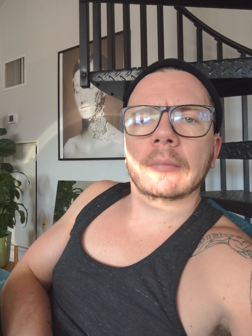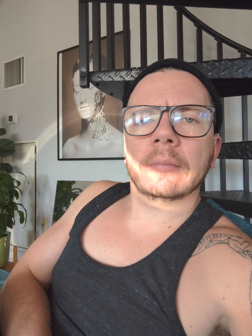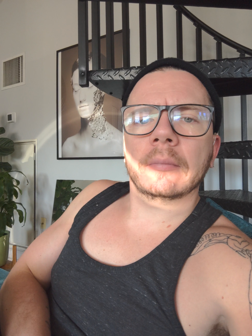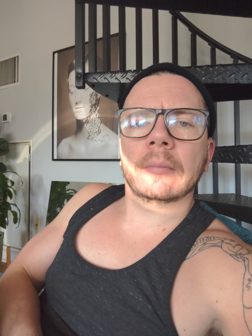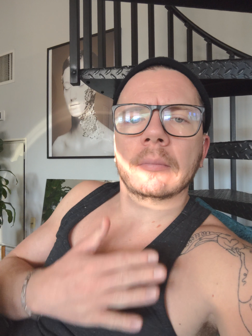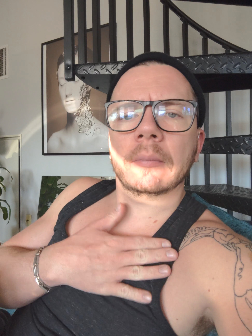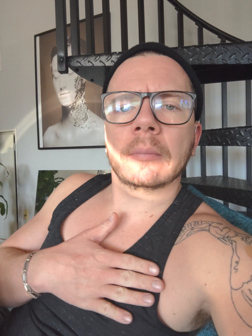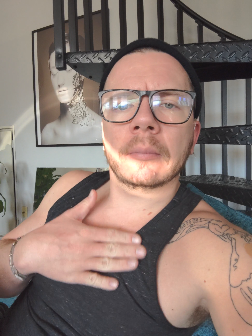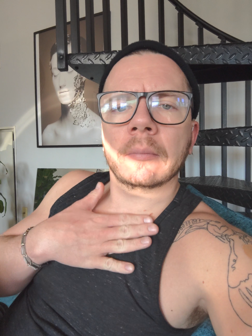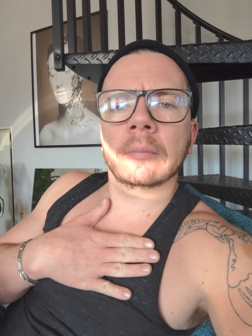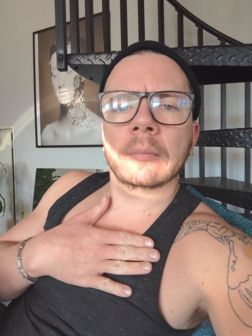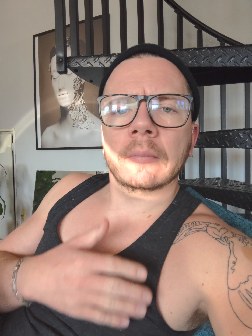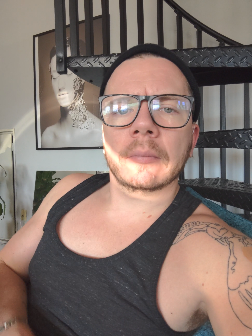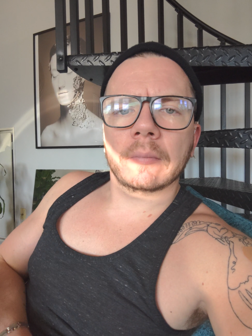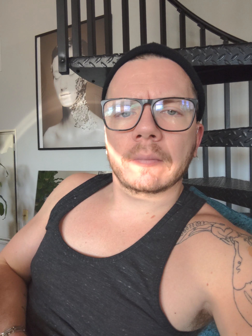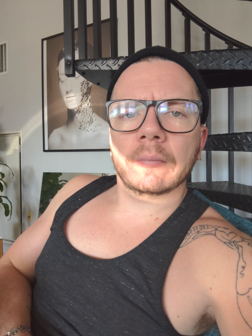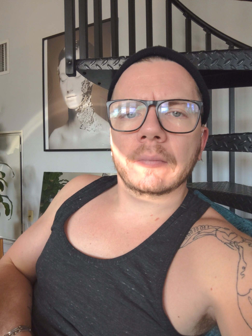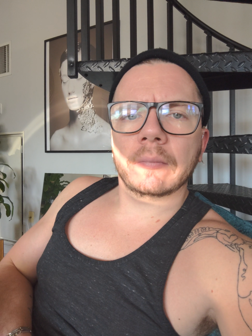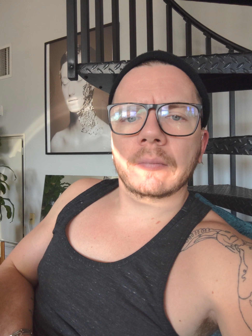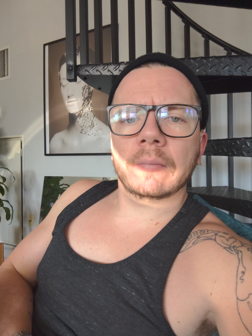please